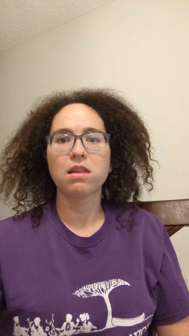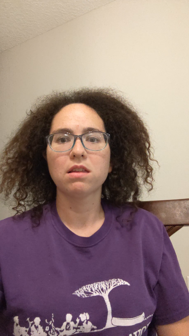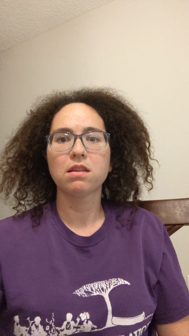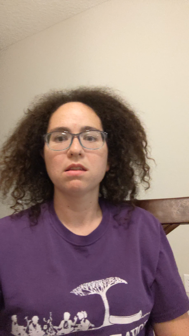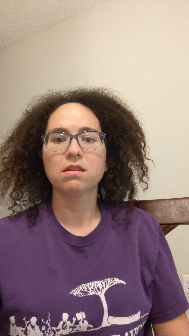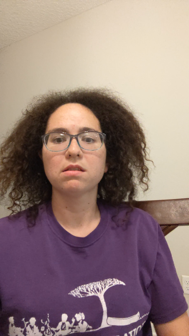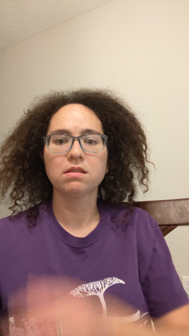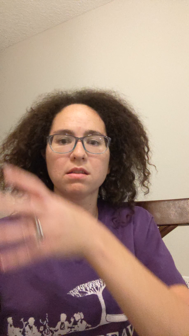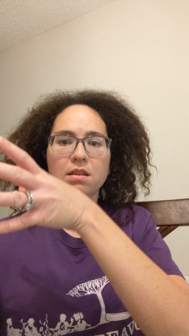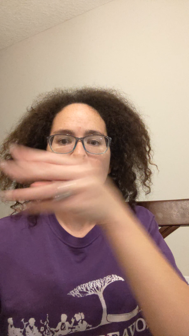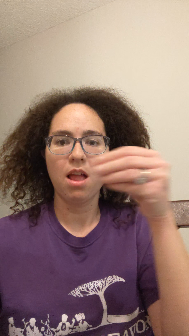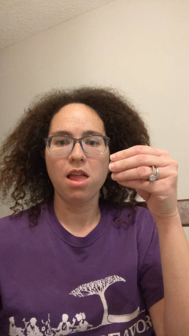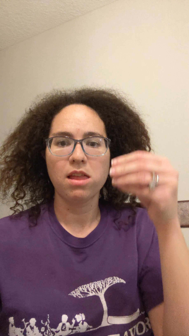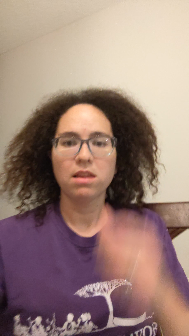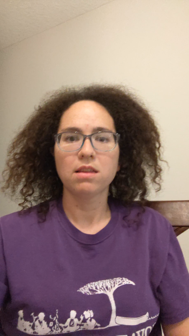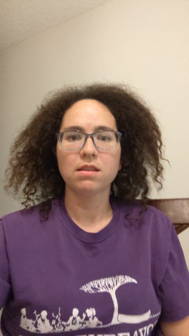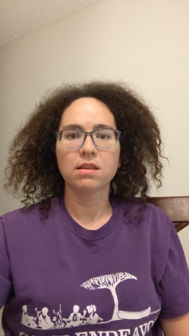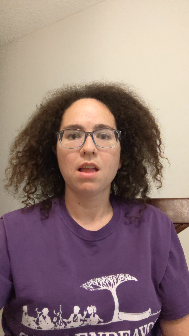and